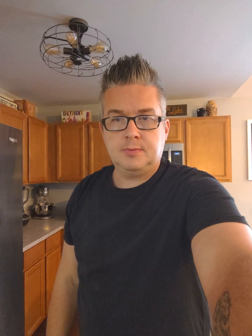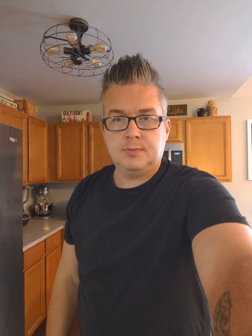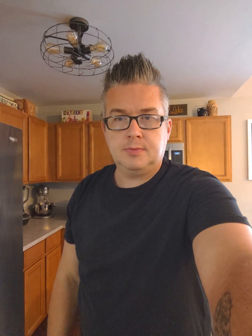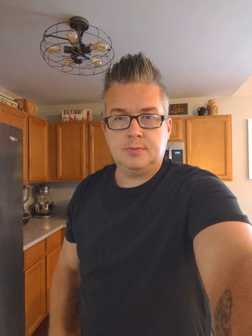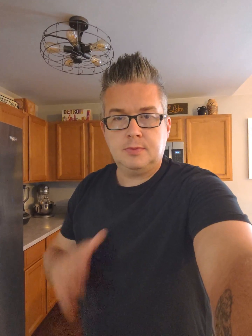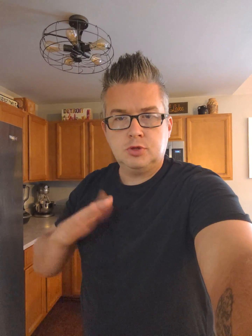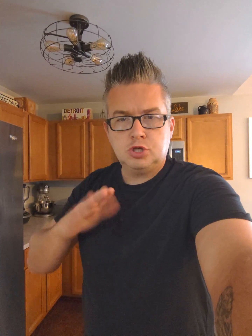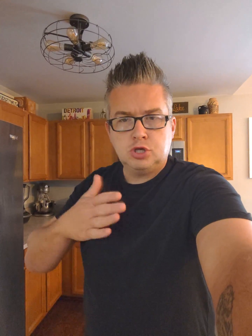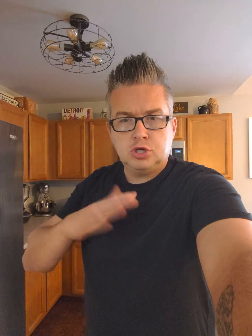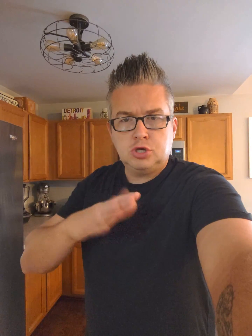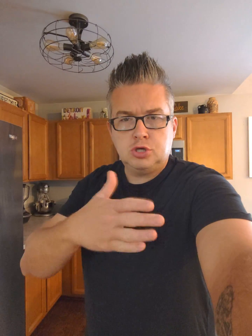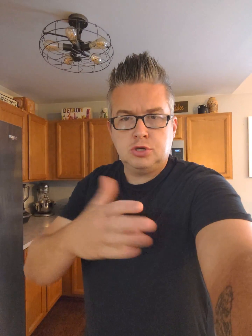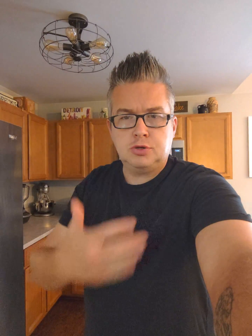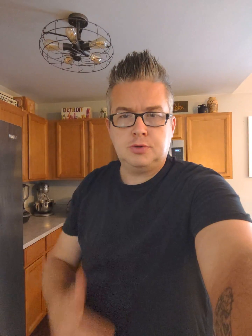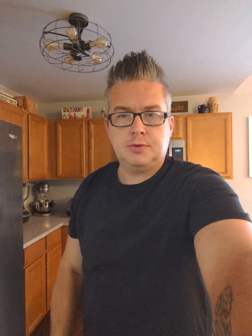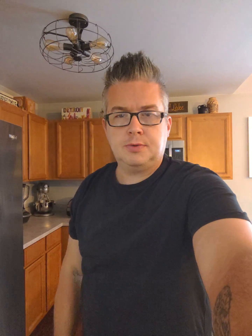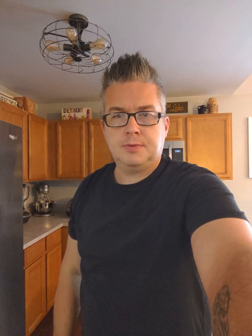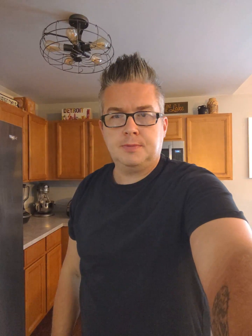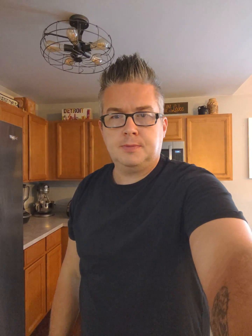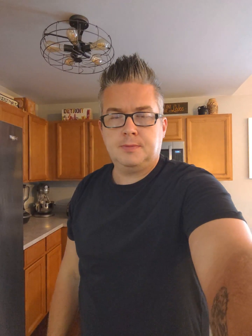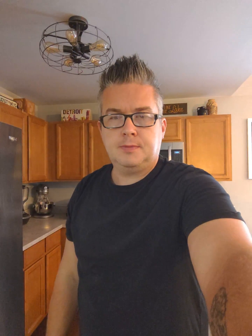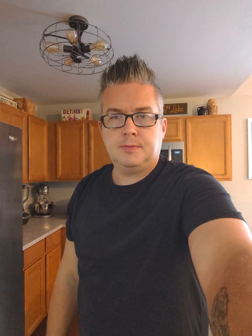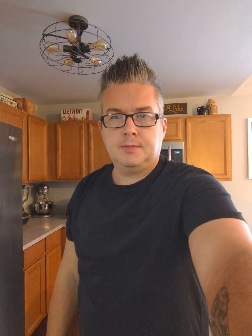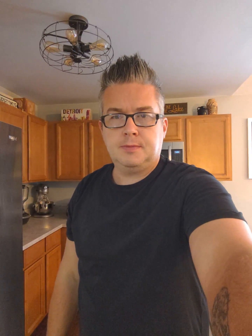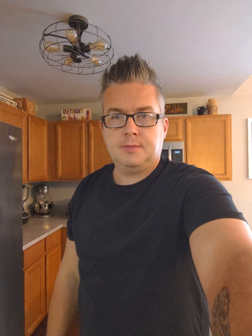cook